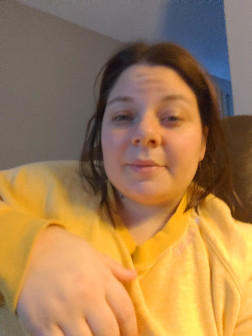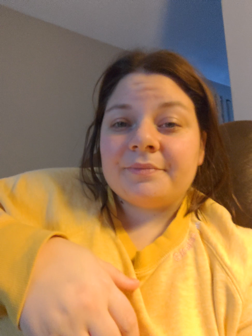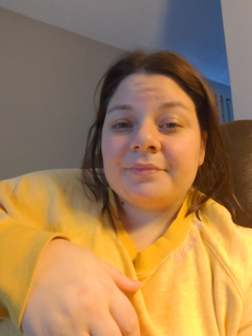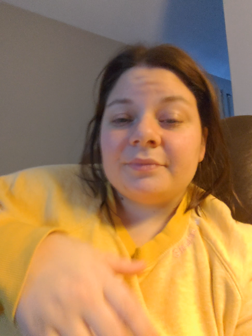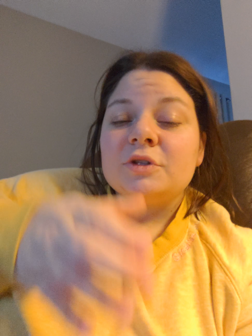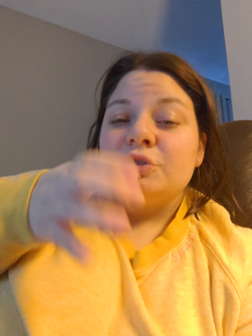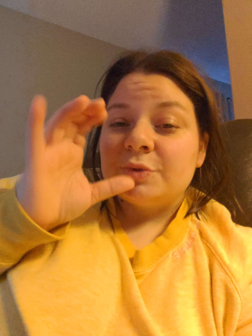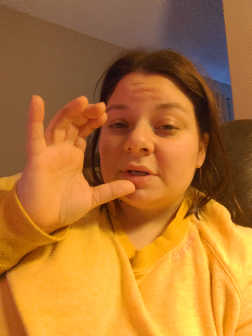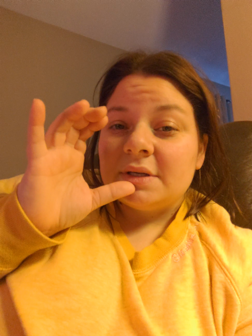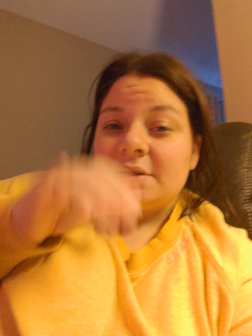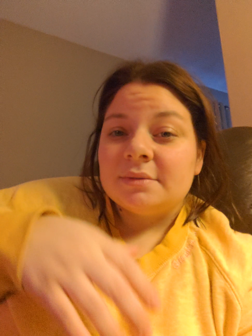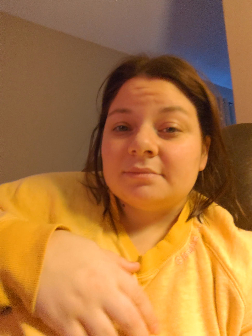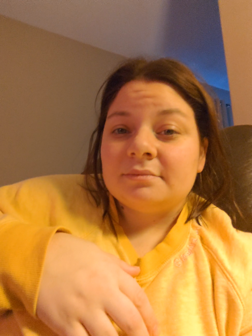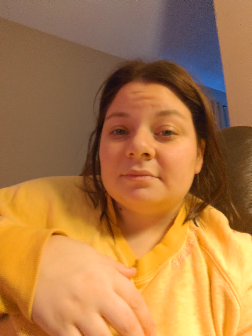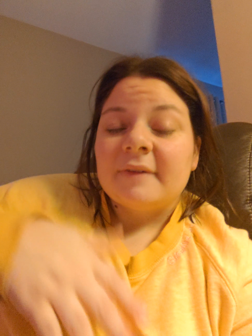drink